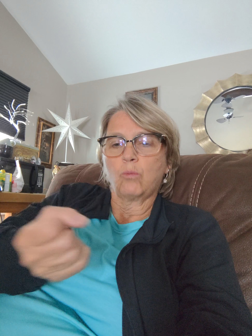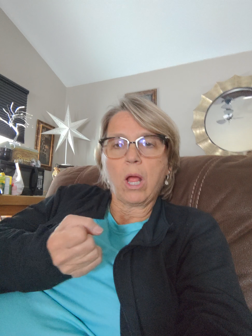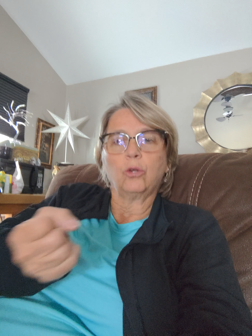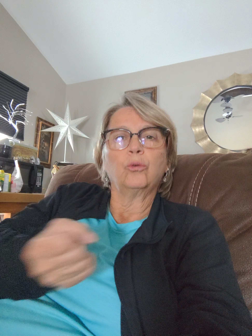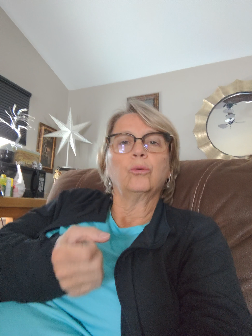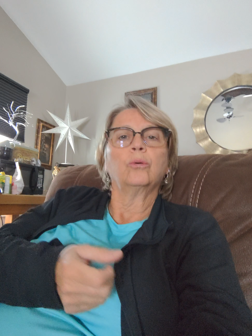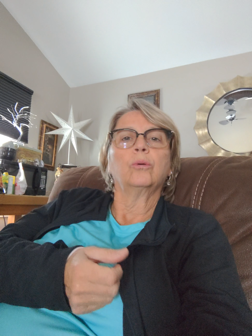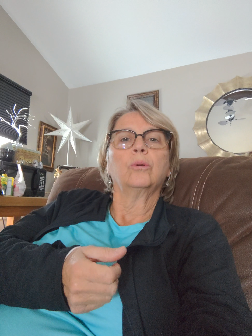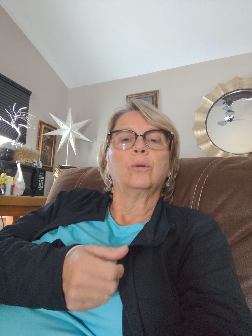drawer